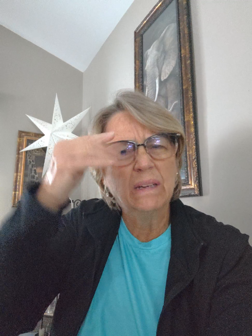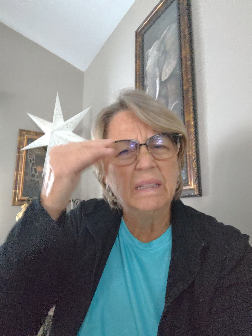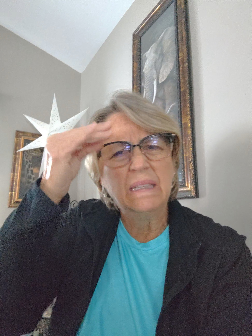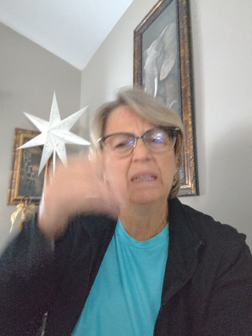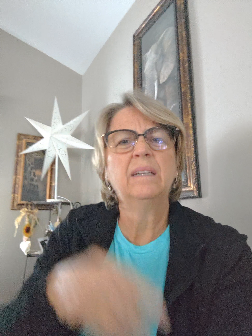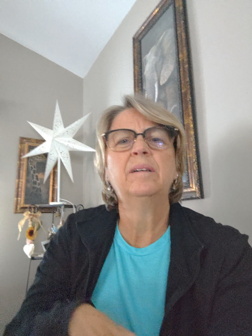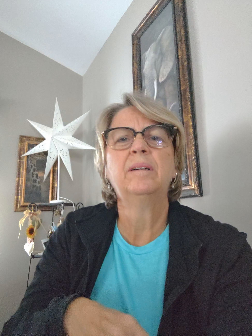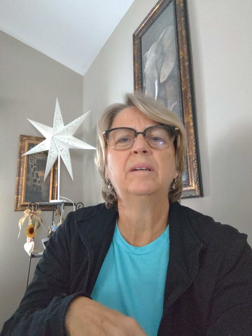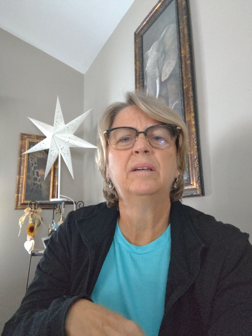think